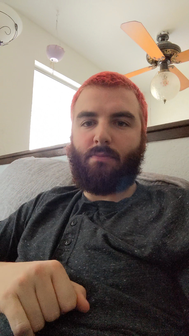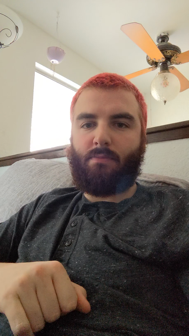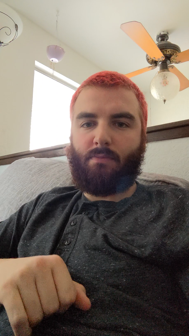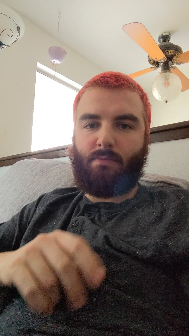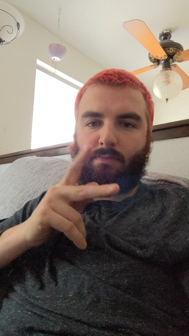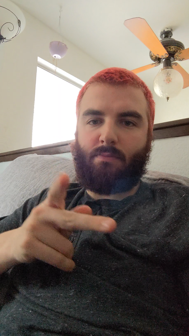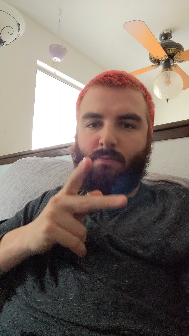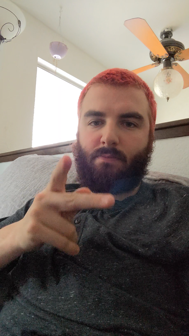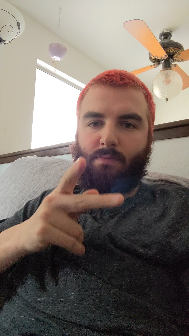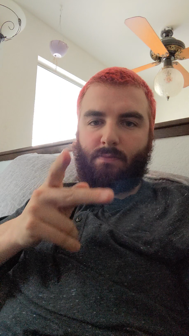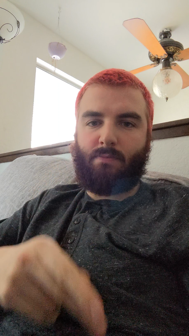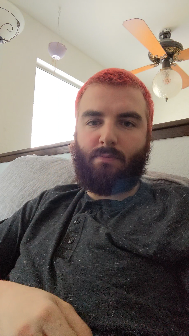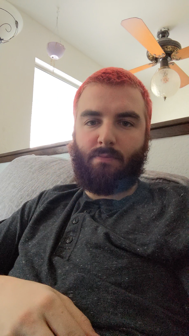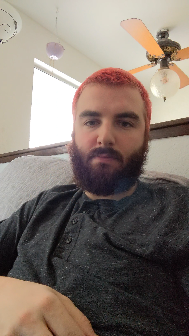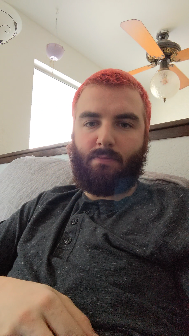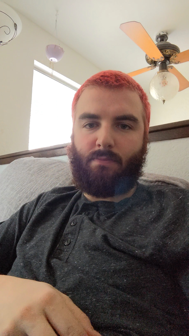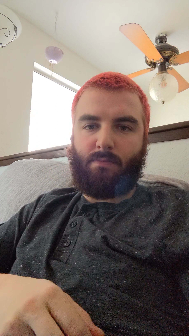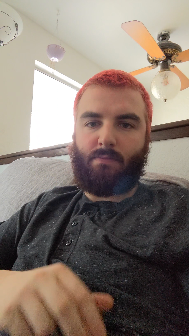careful